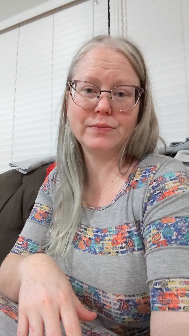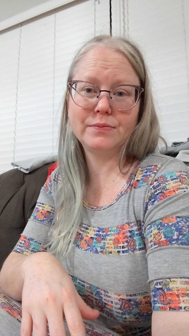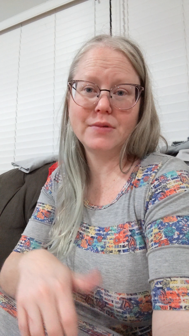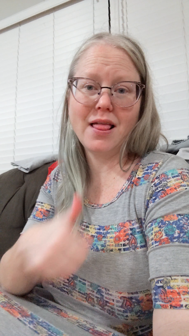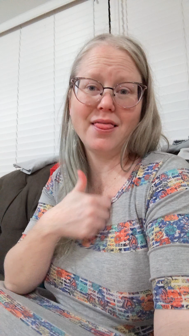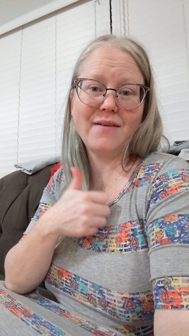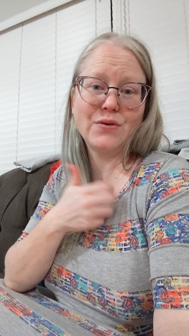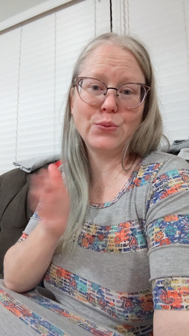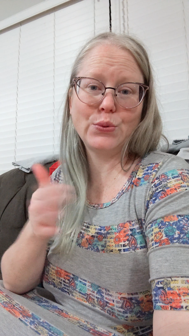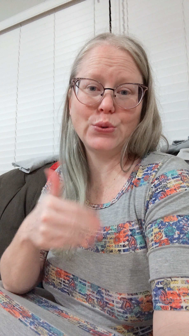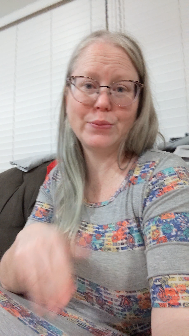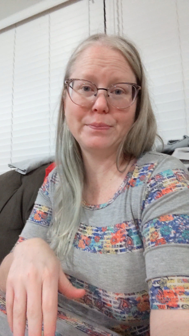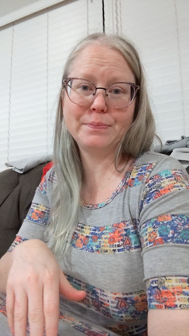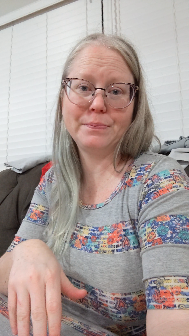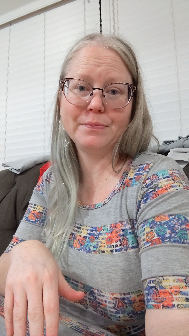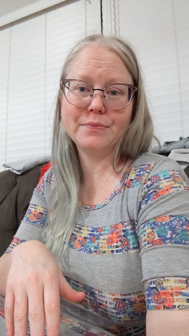living room